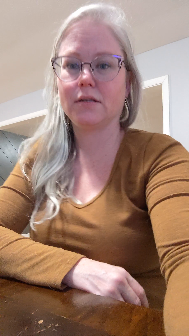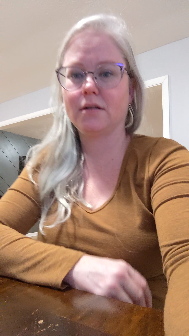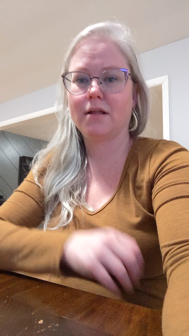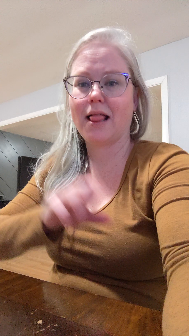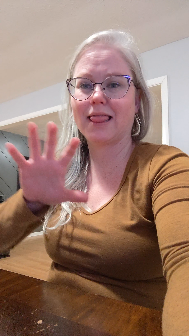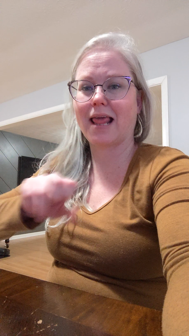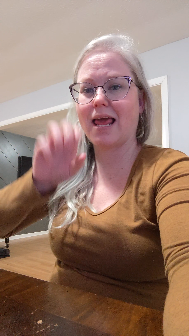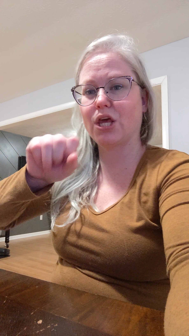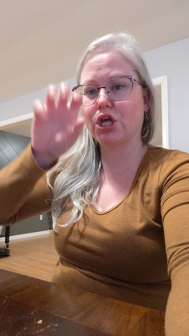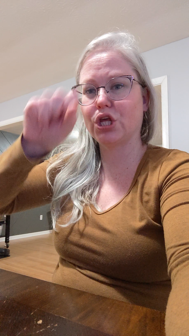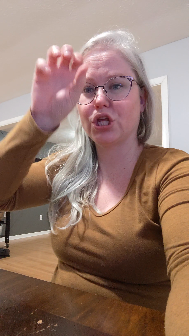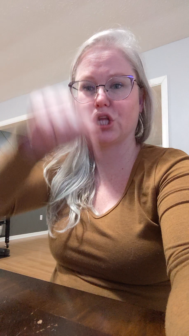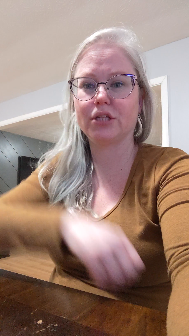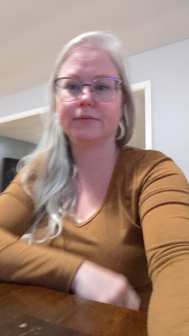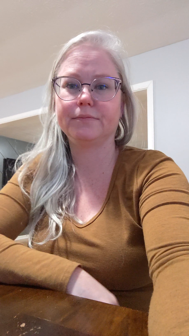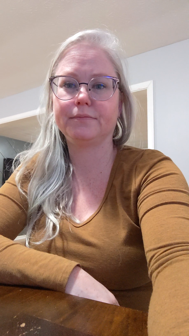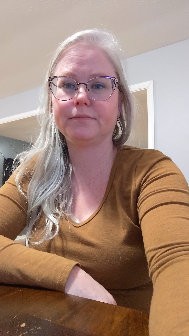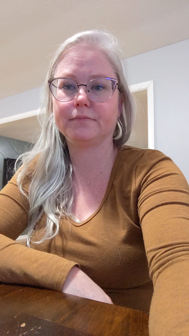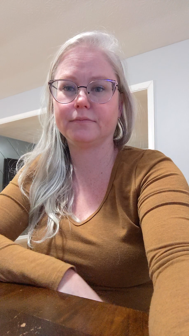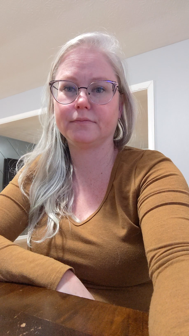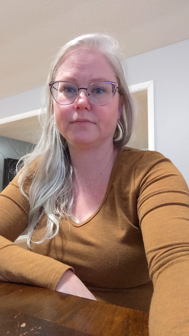ladder